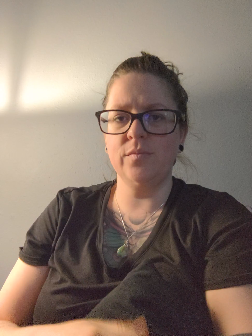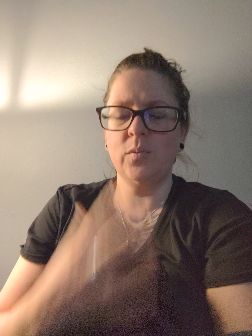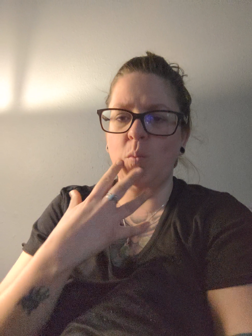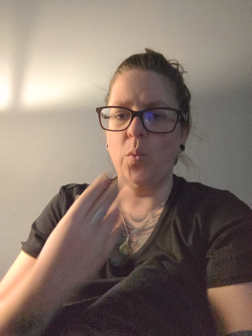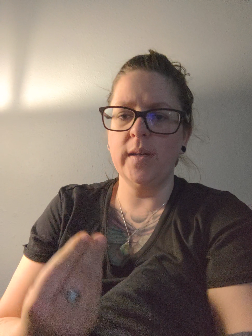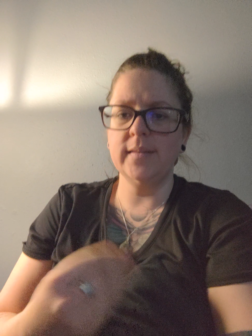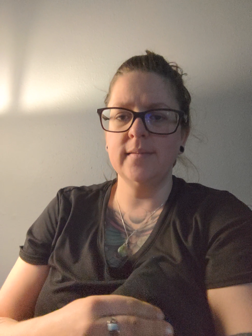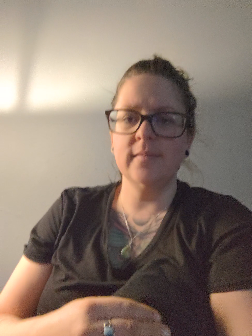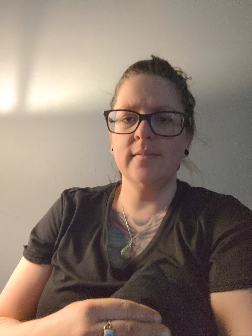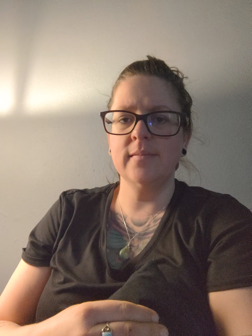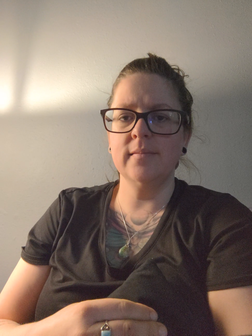wet